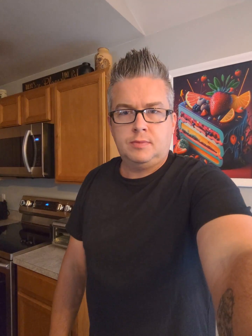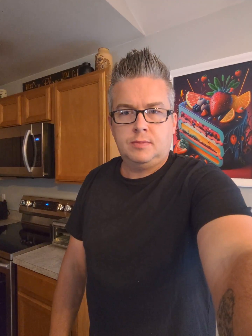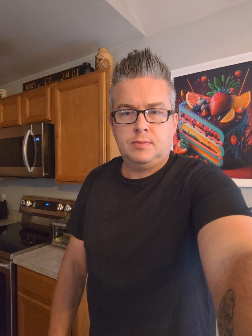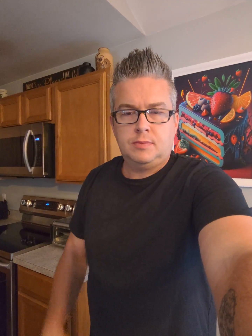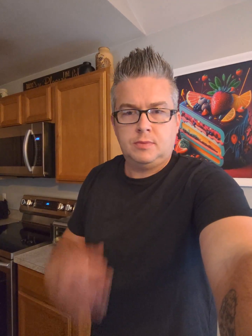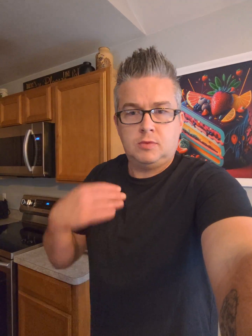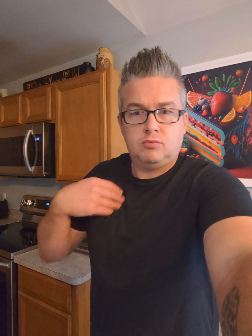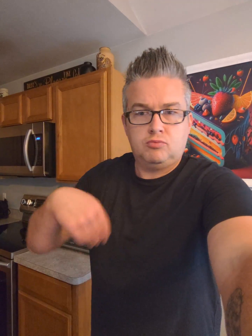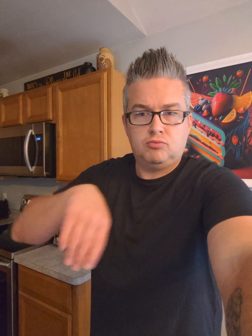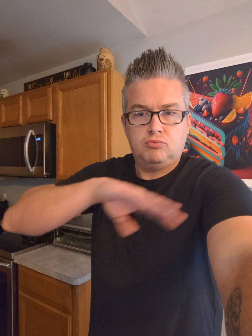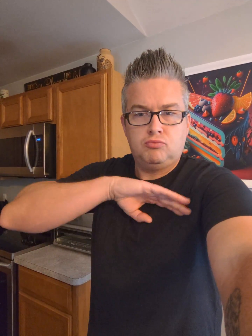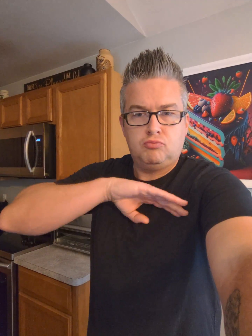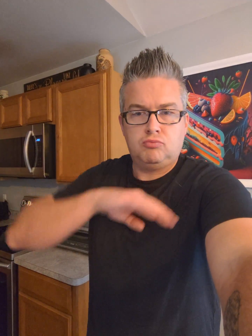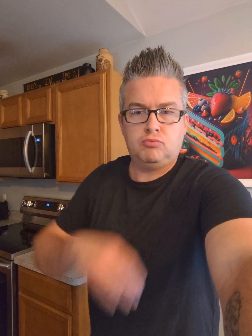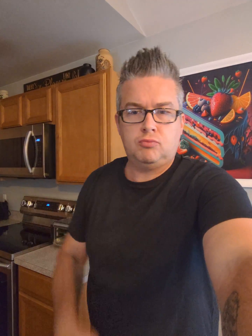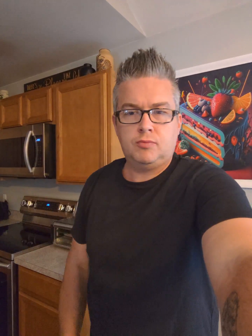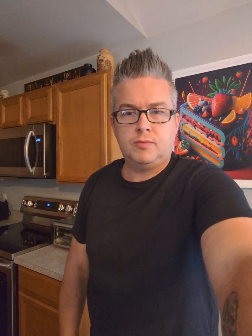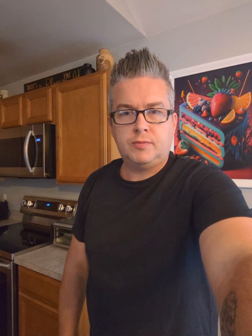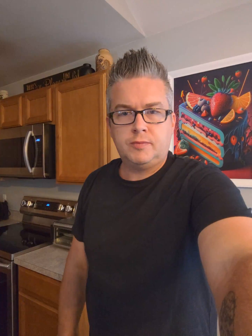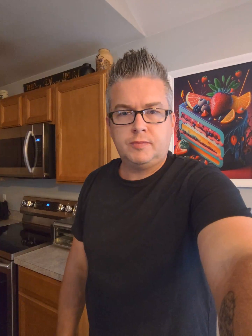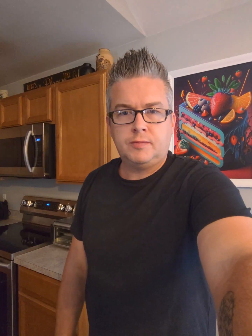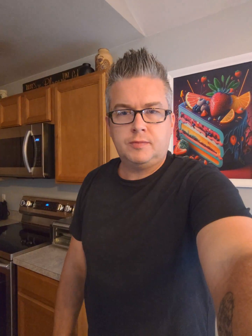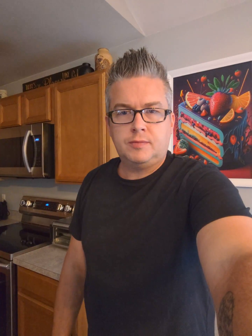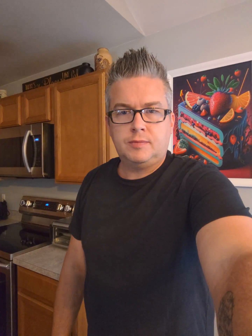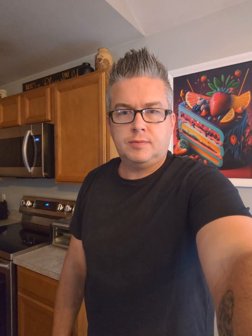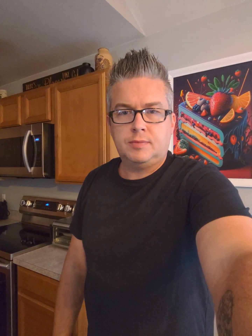scarf